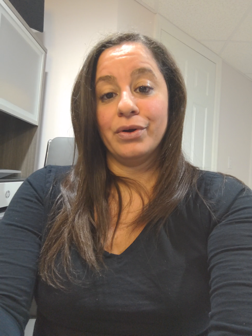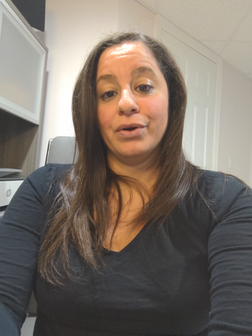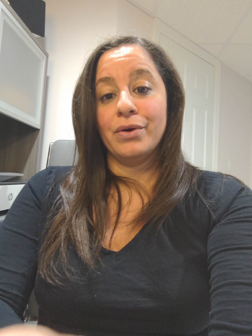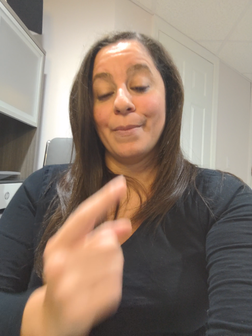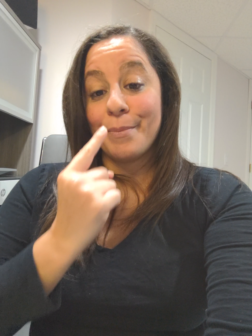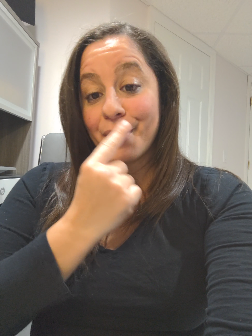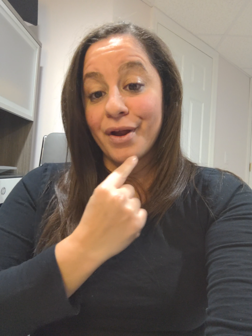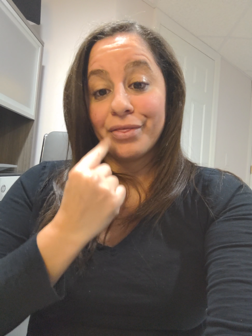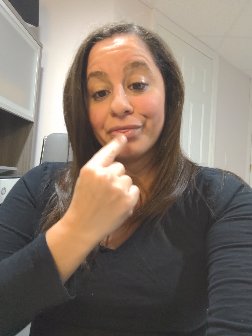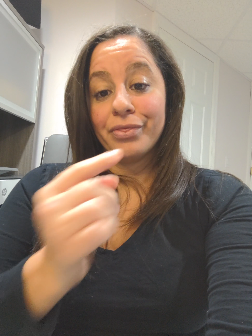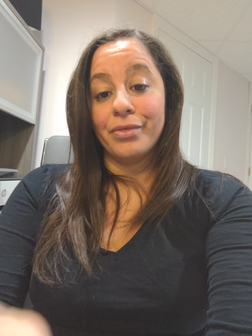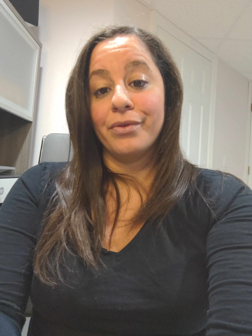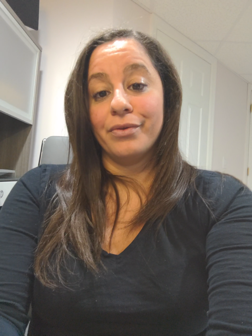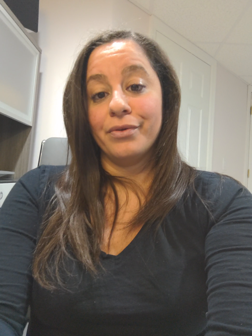mouth